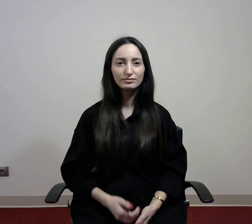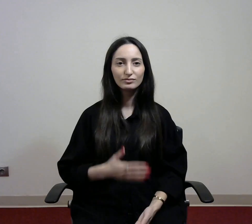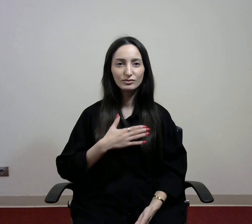mən